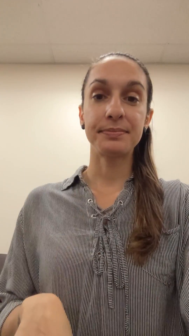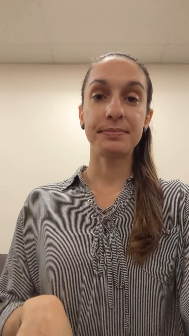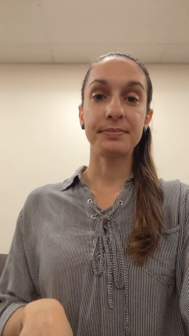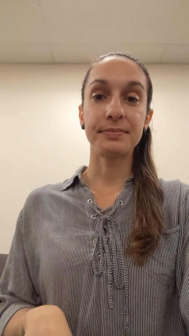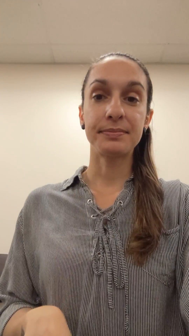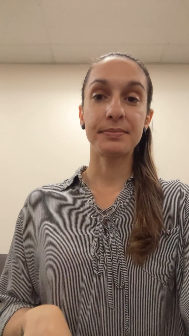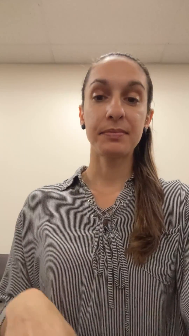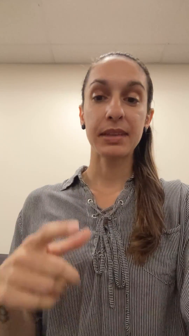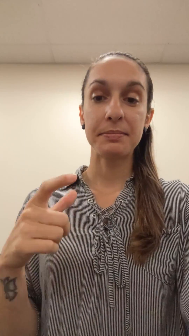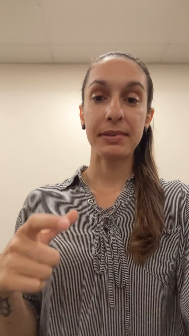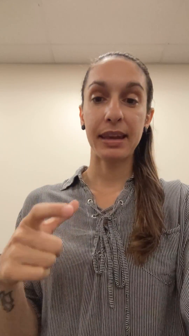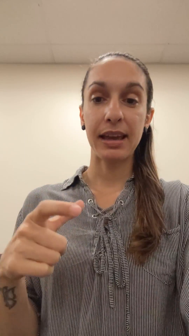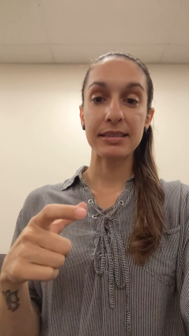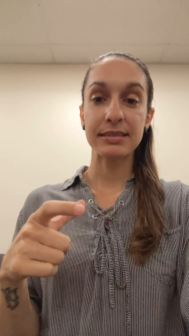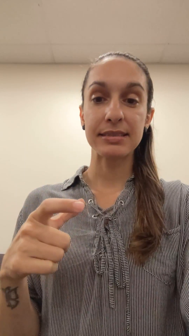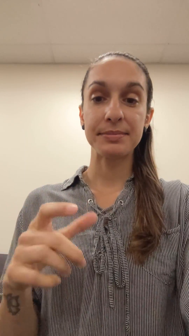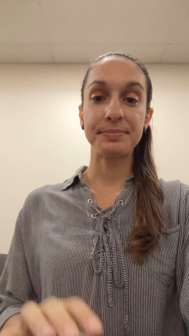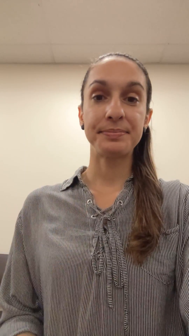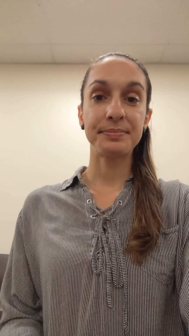plate